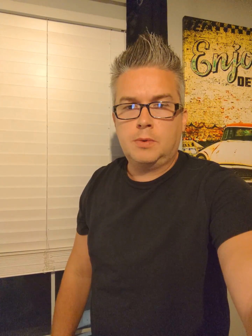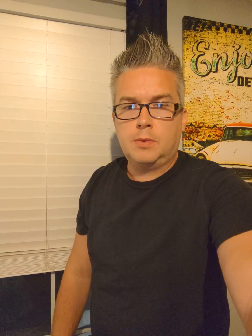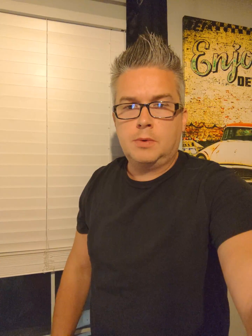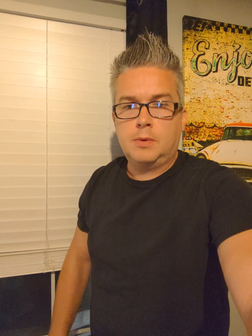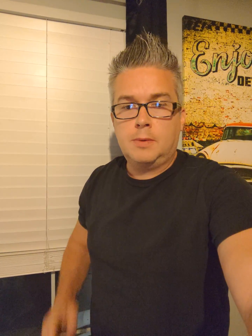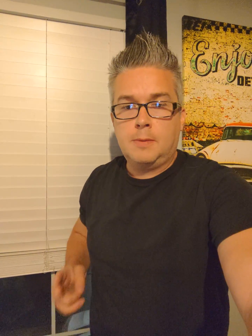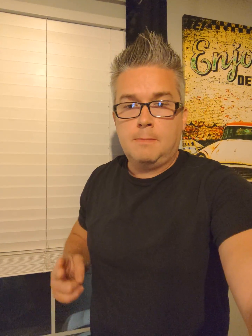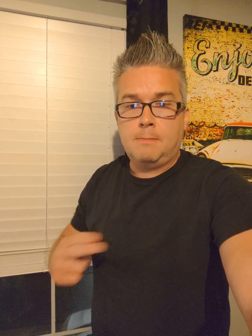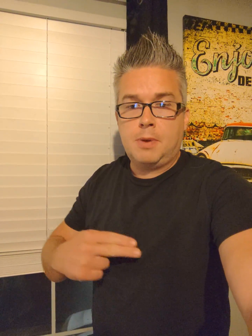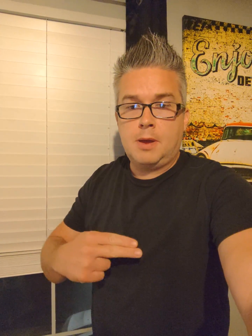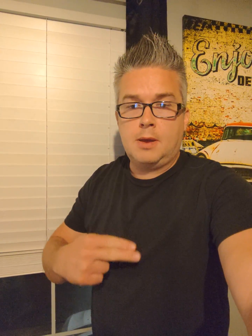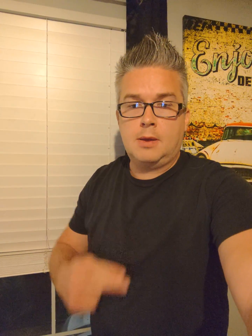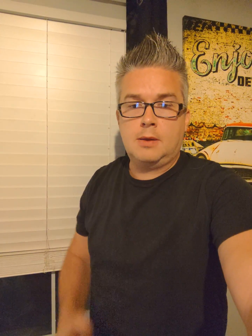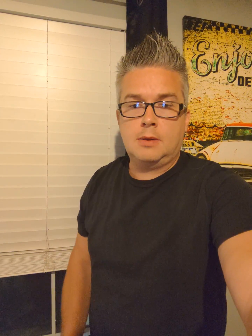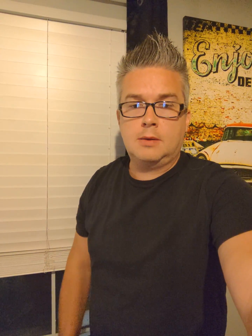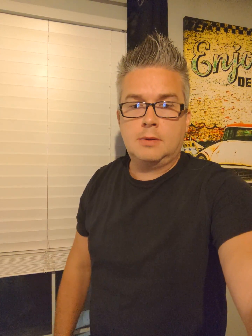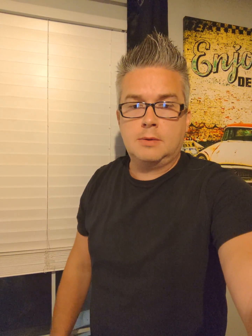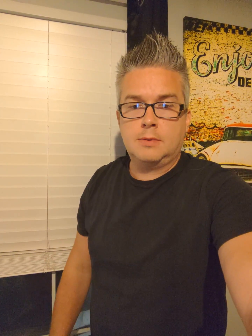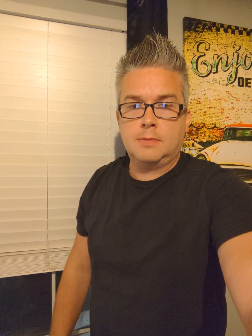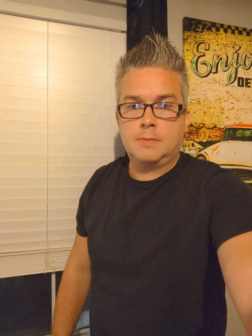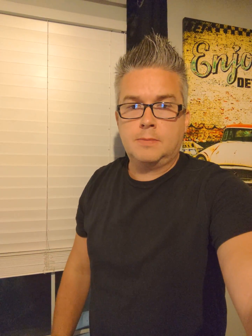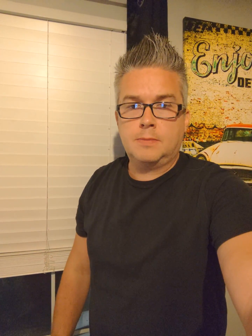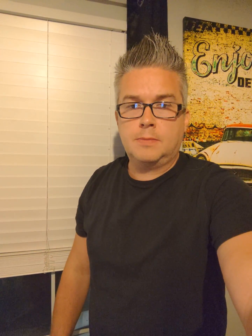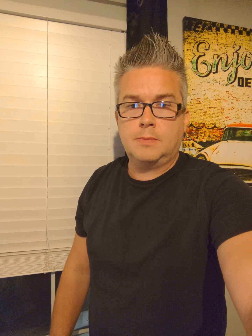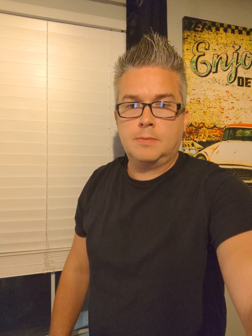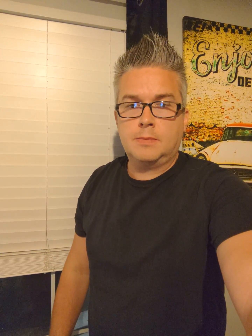belt